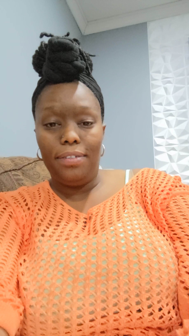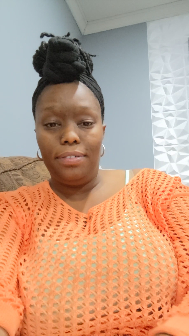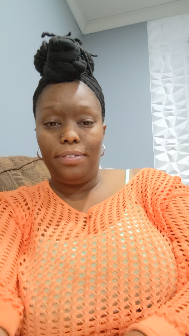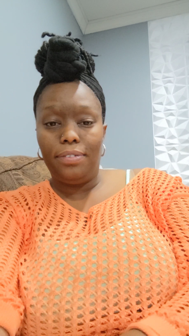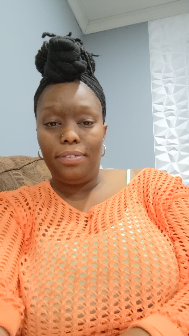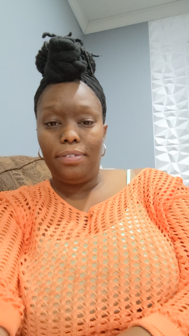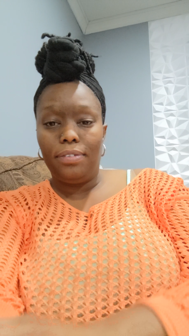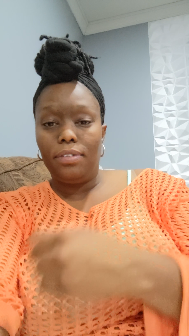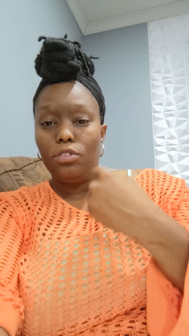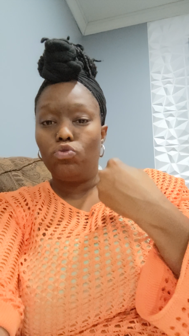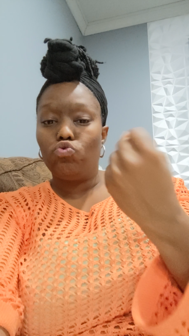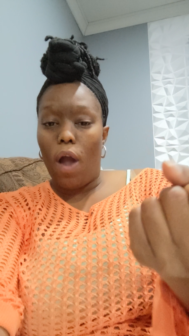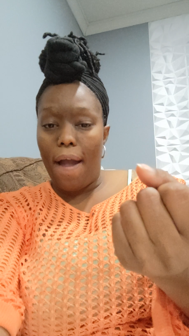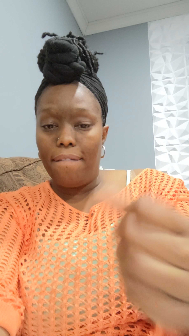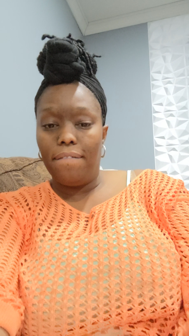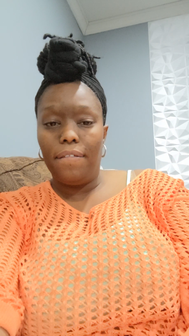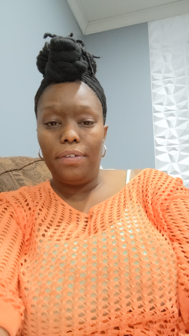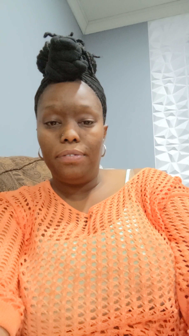drive